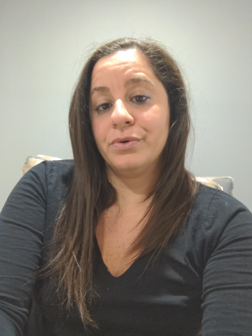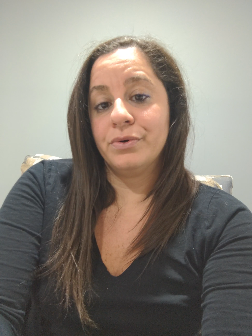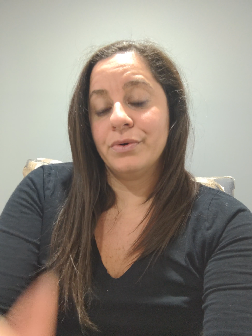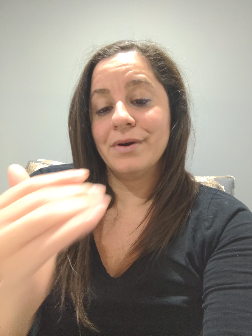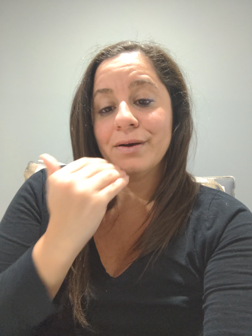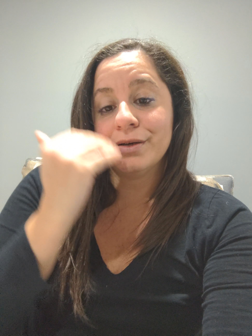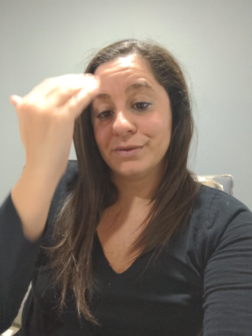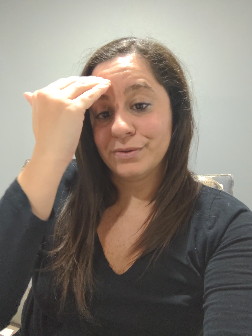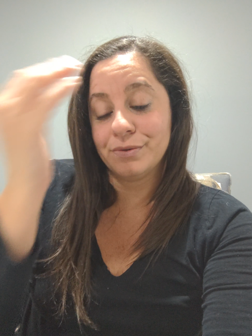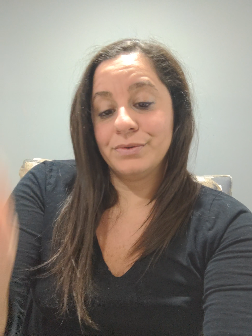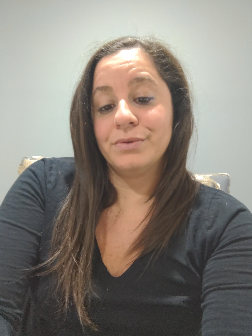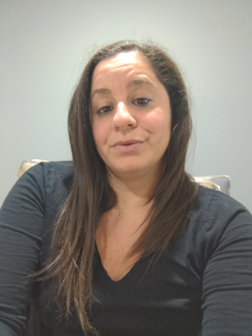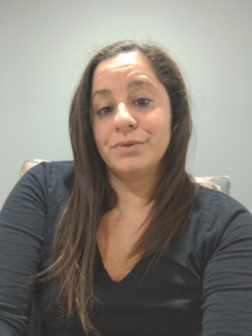head